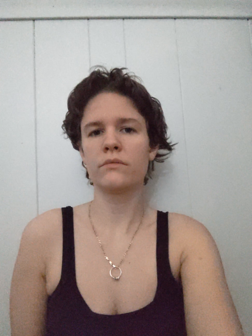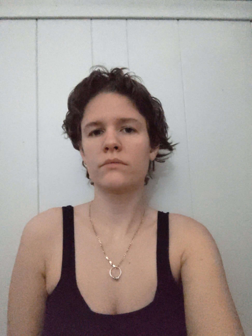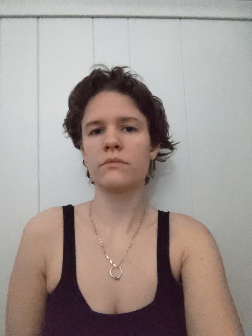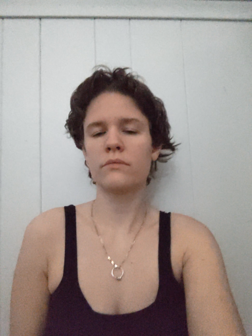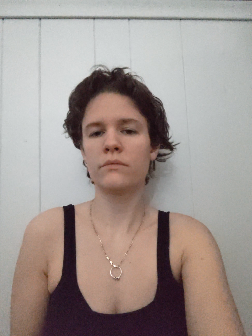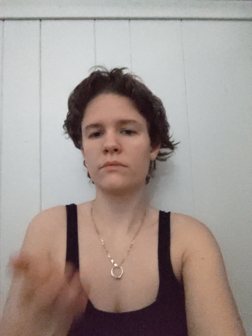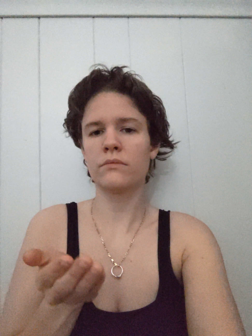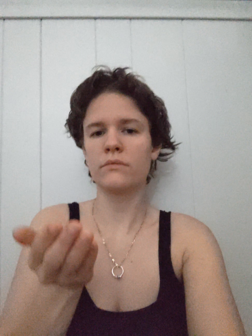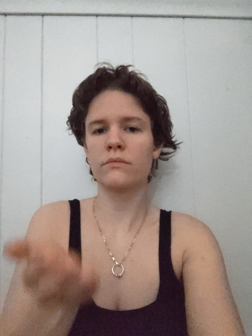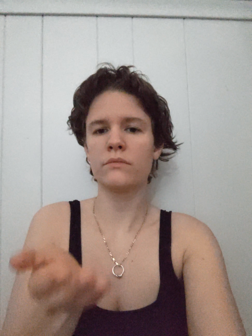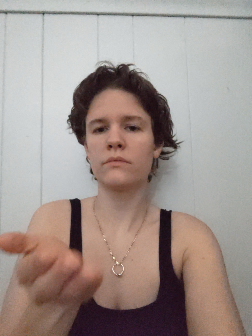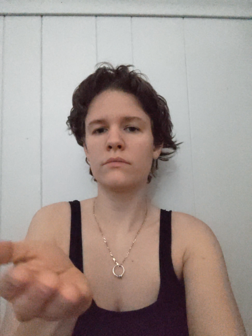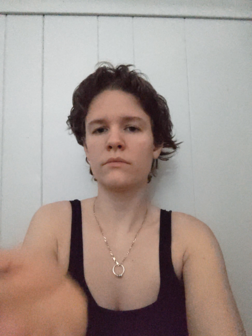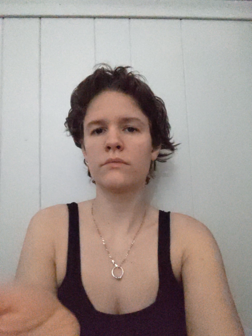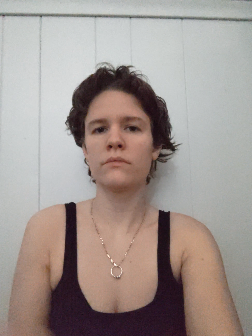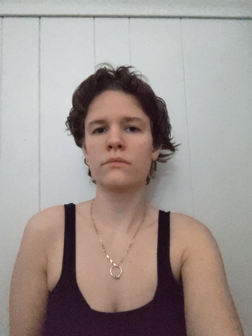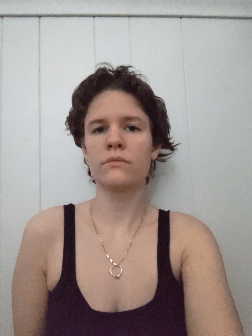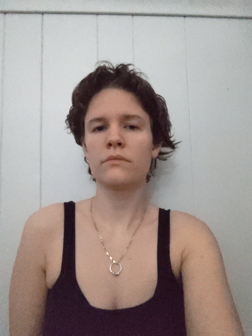boat